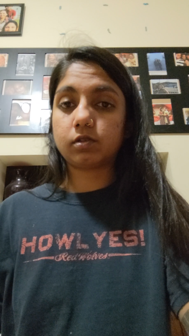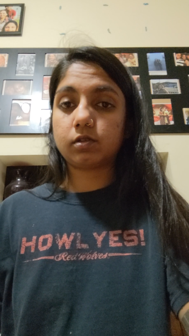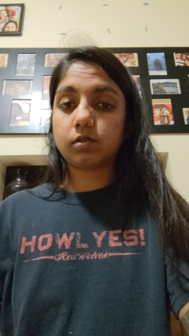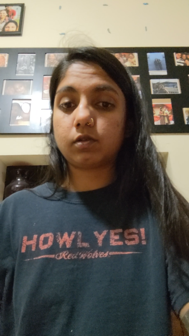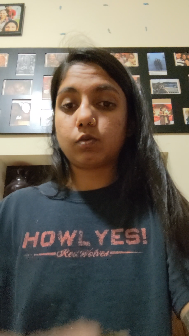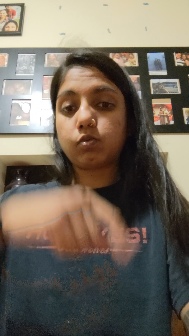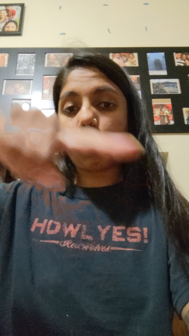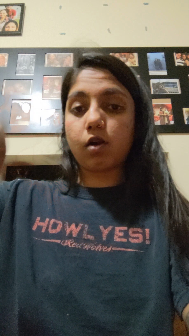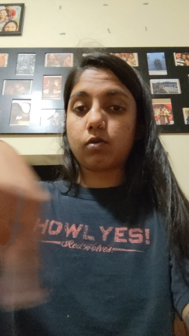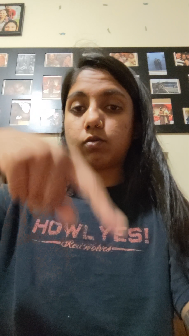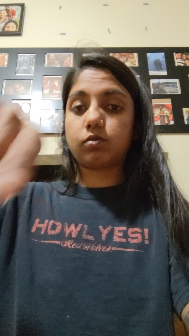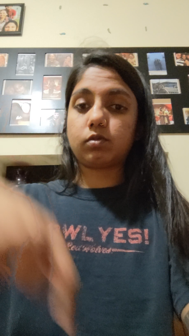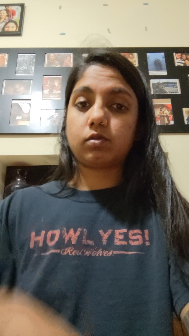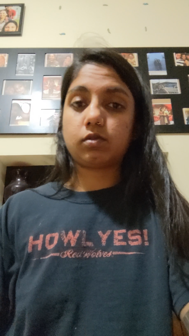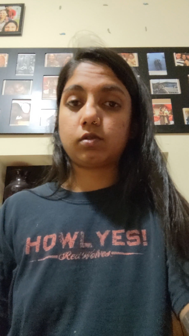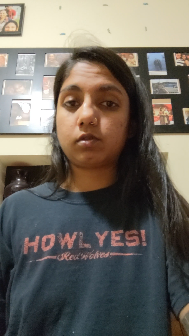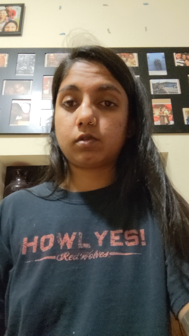around